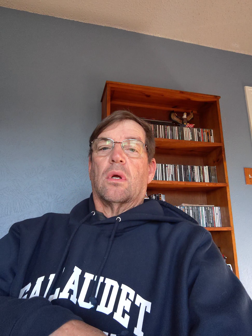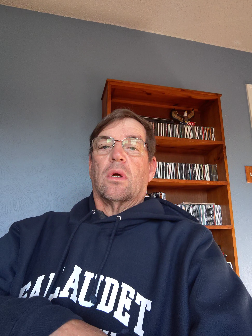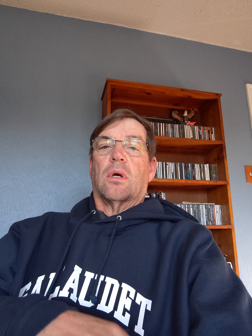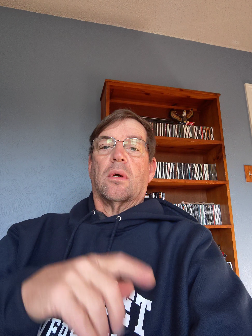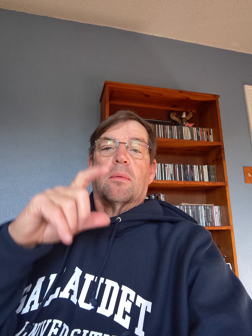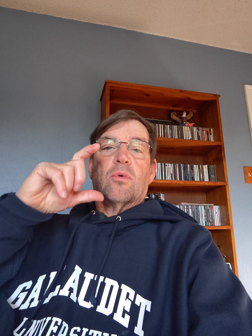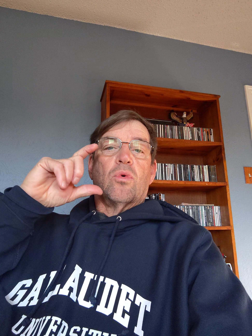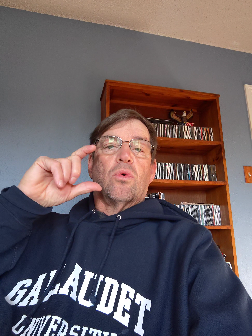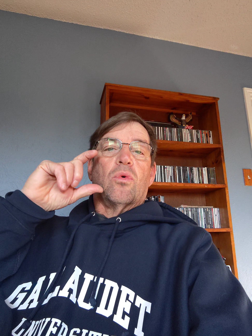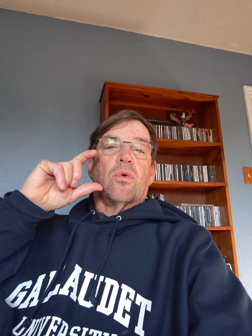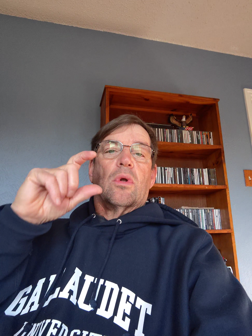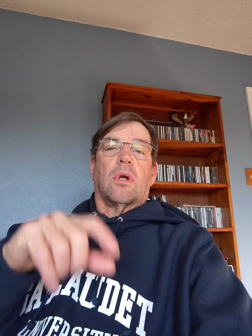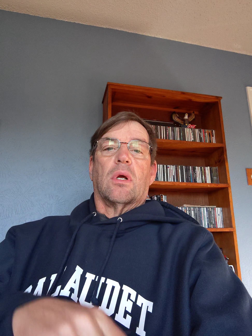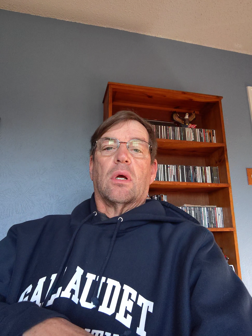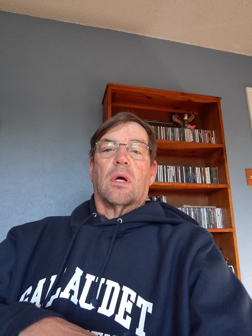moon